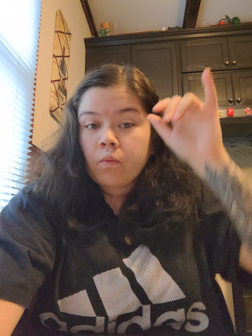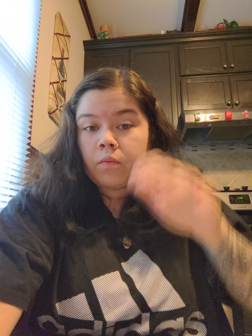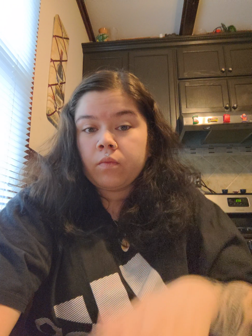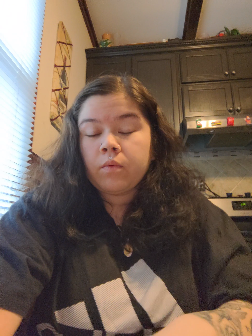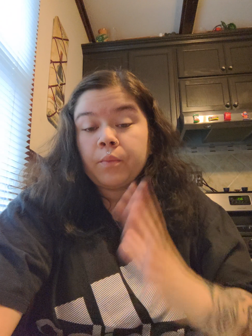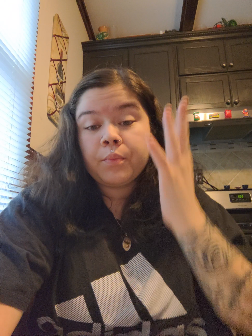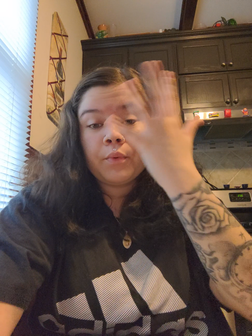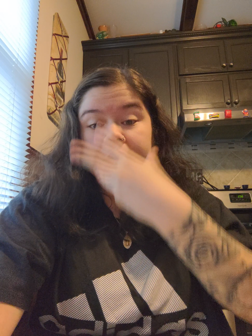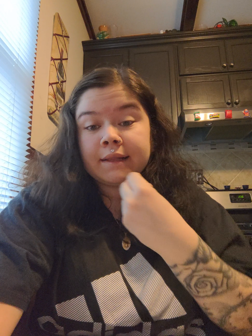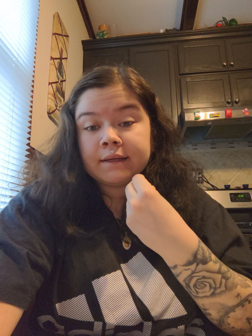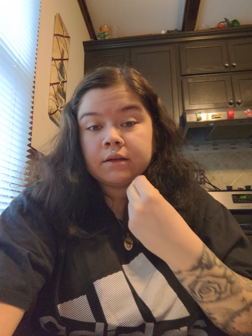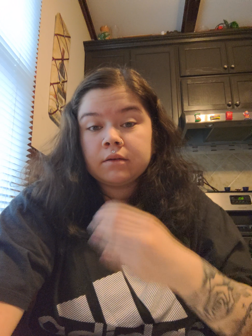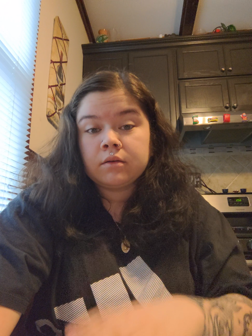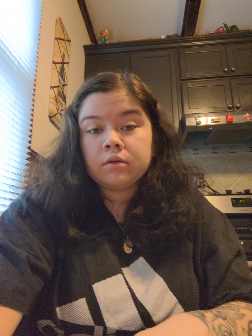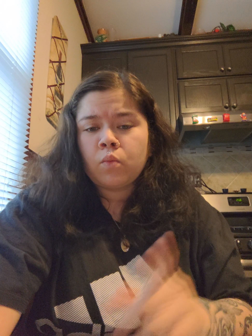pretty